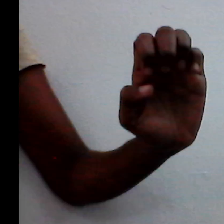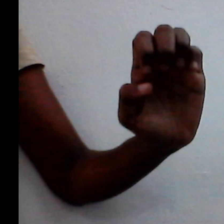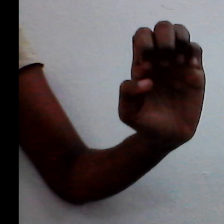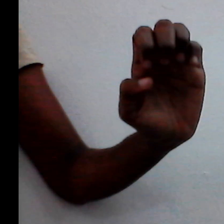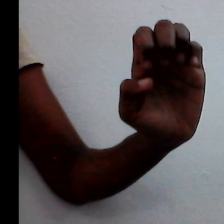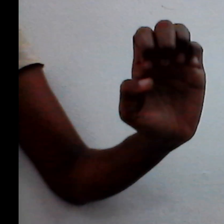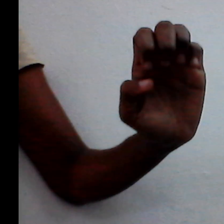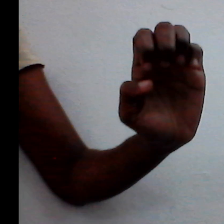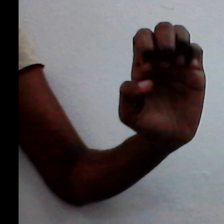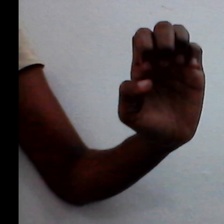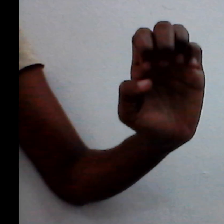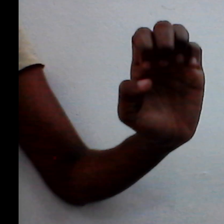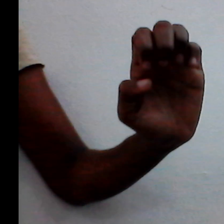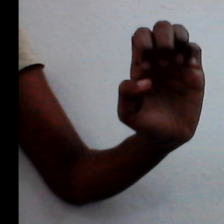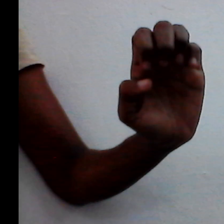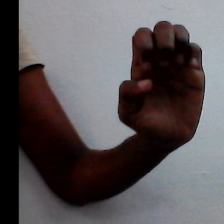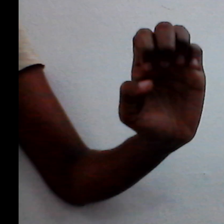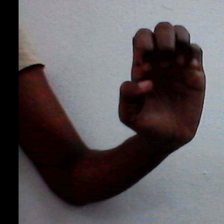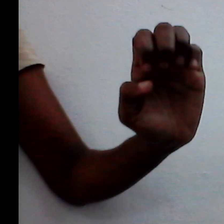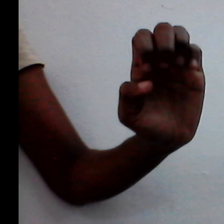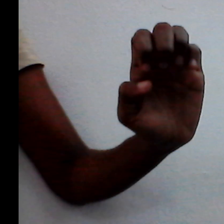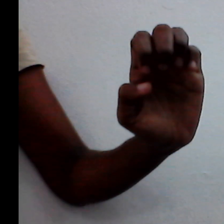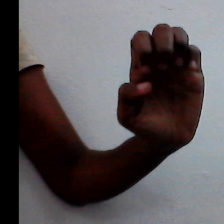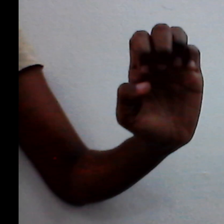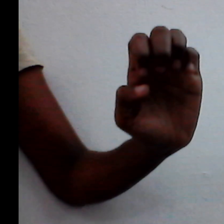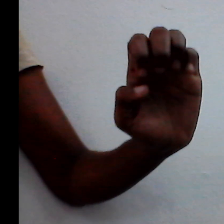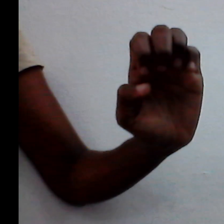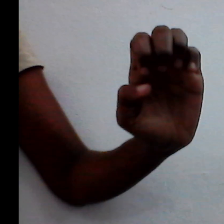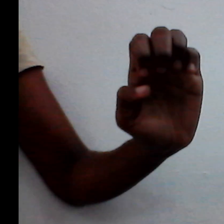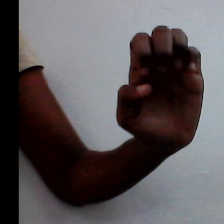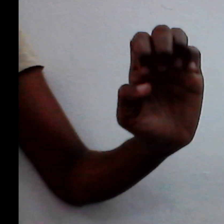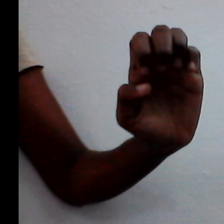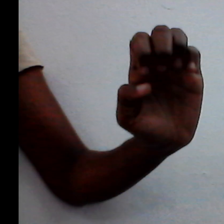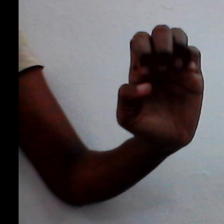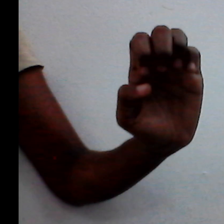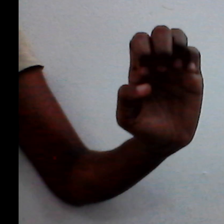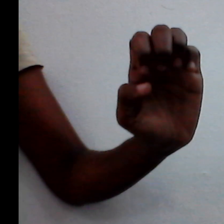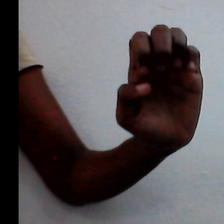ഇ